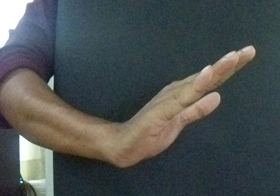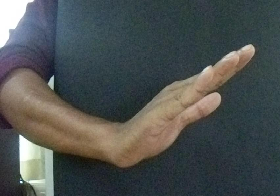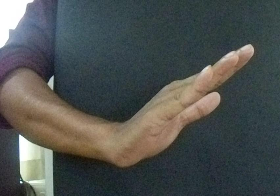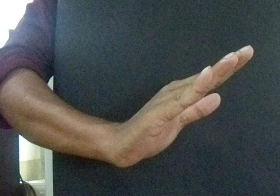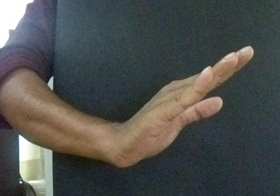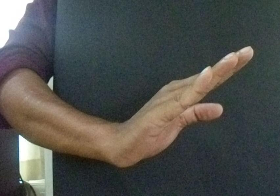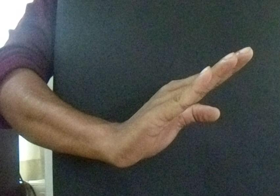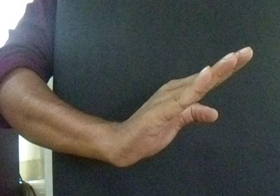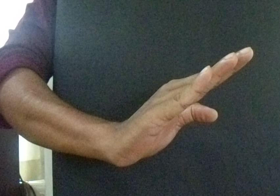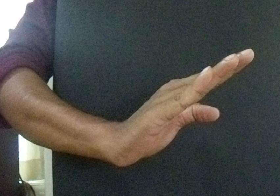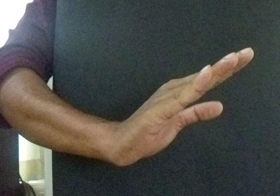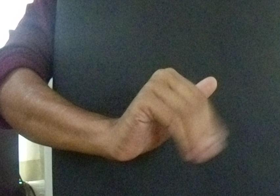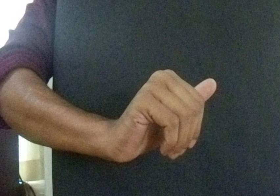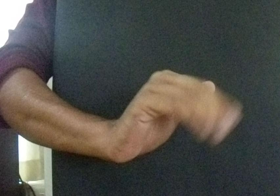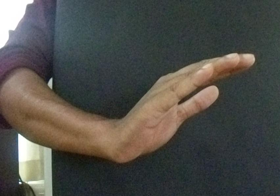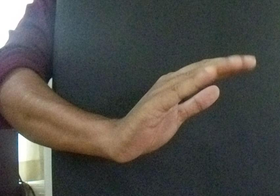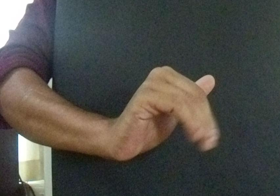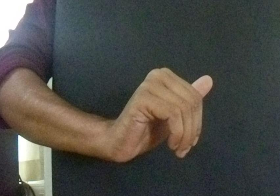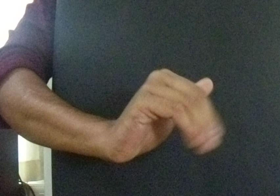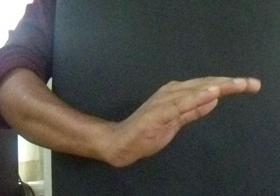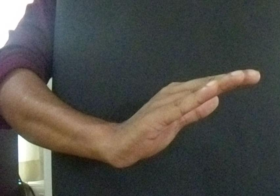call